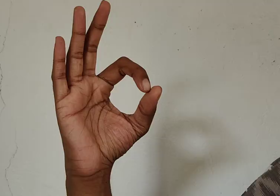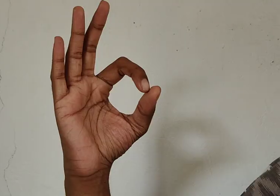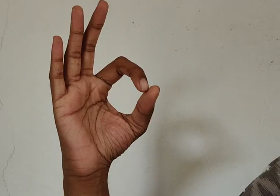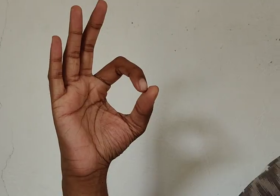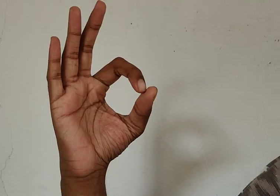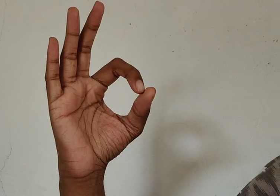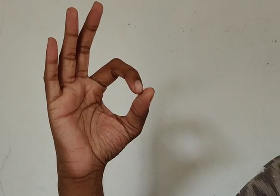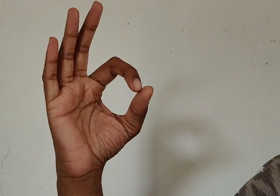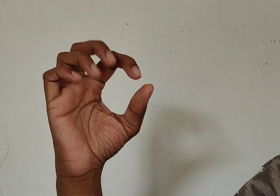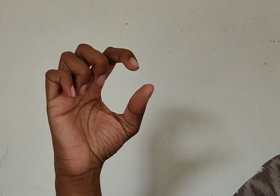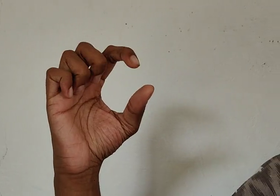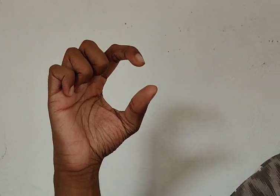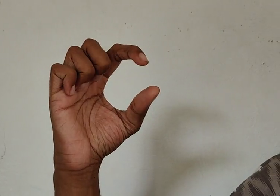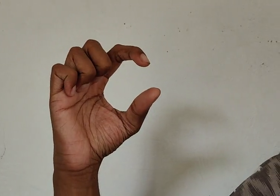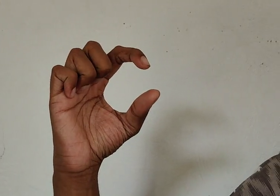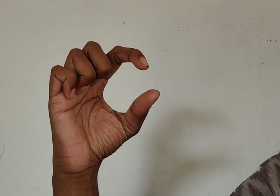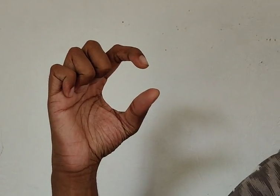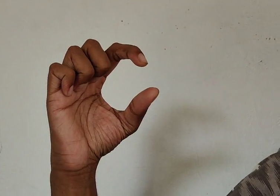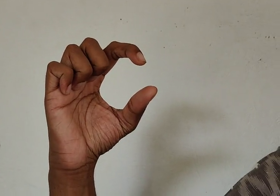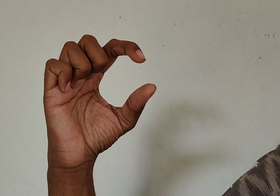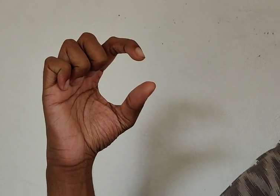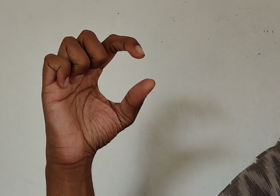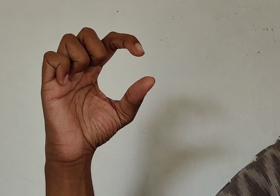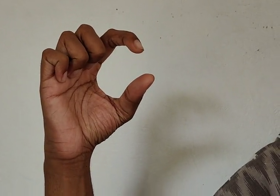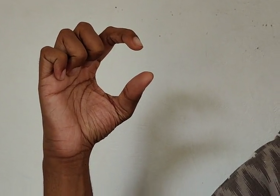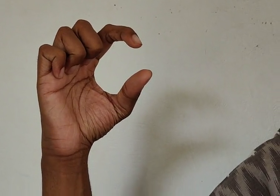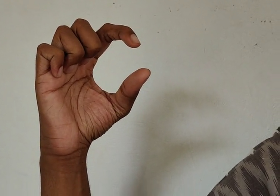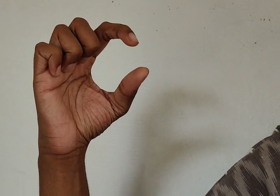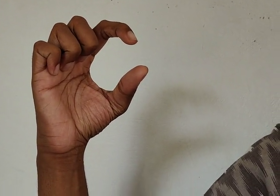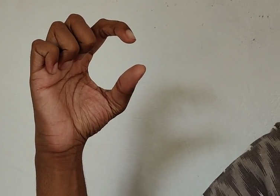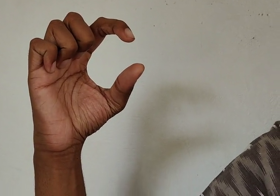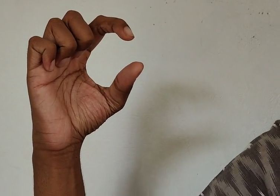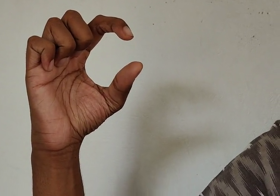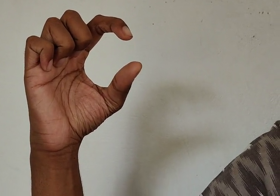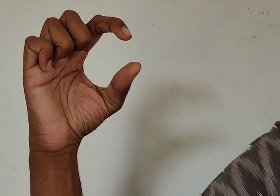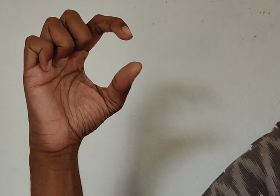ഓ